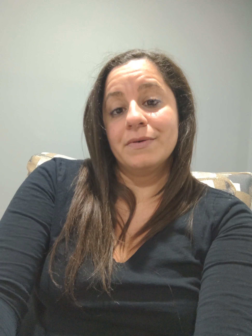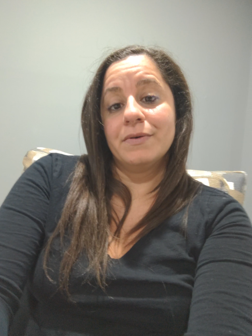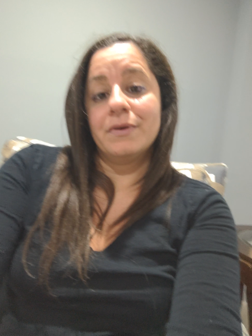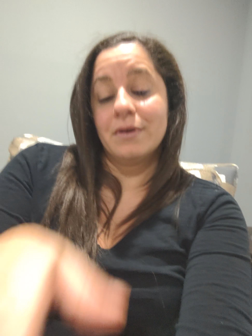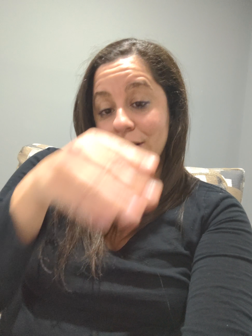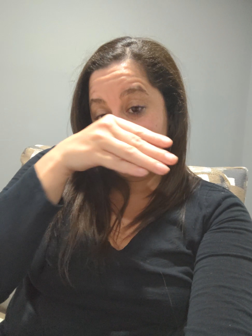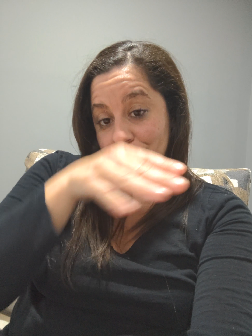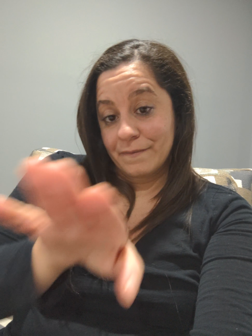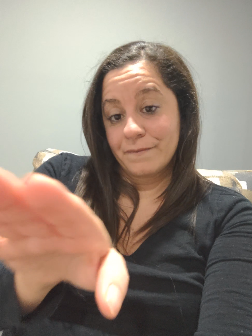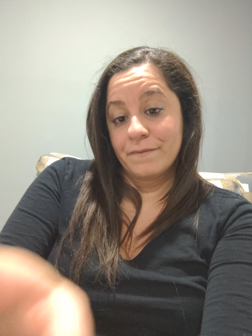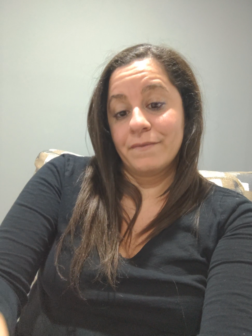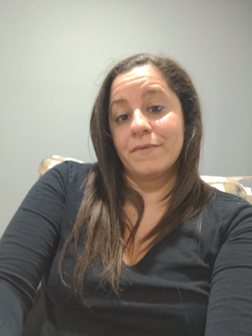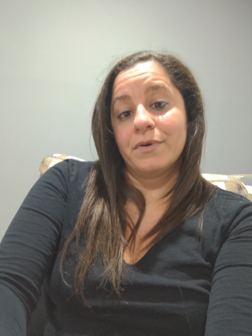elephant